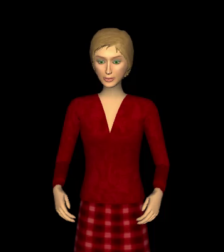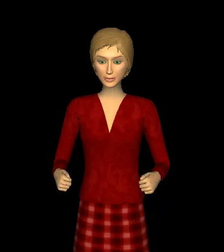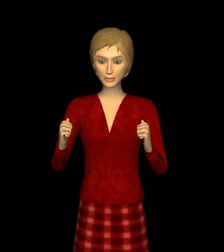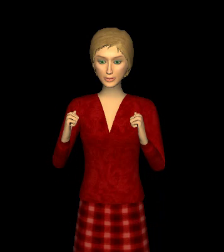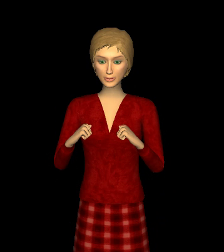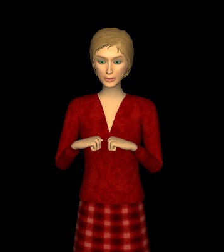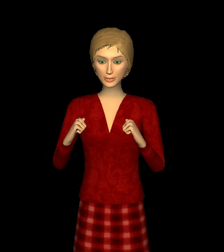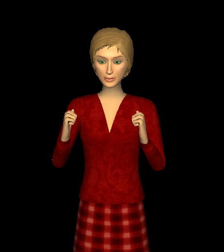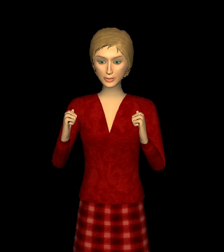حسنا